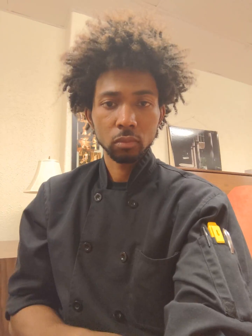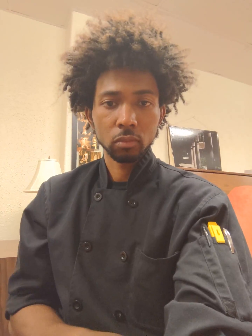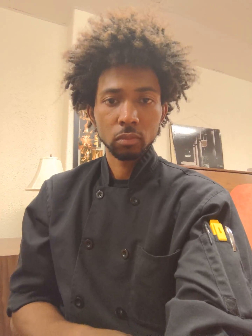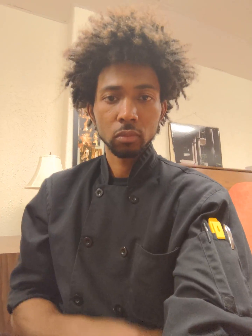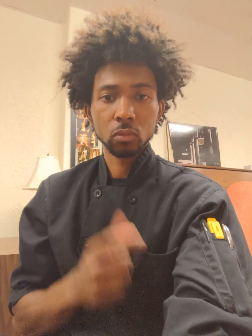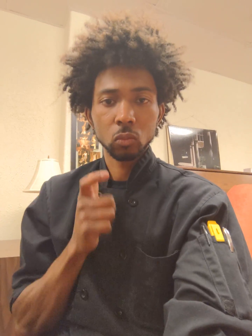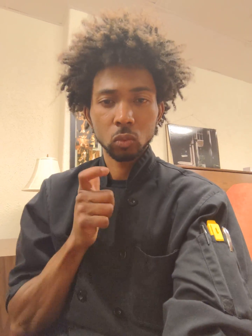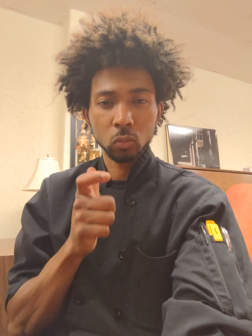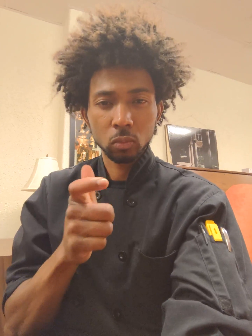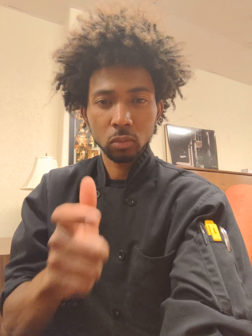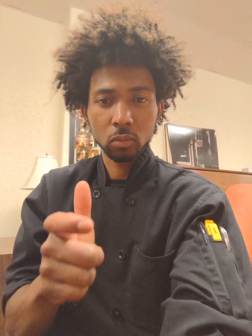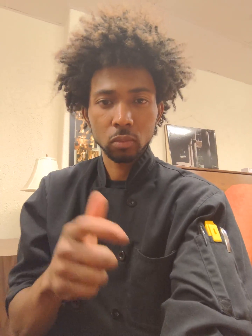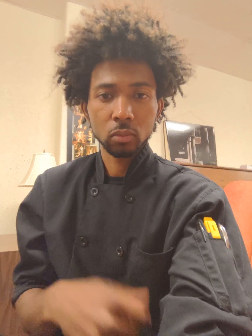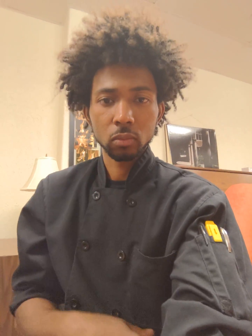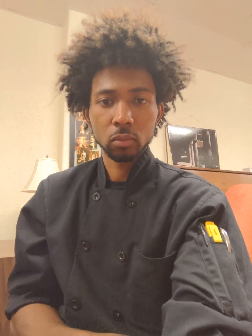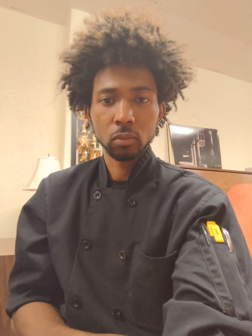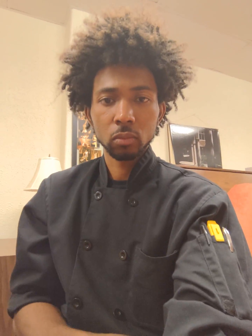run